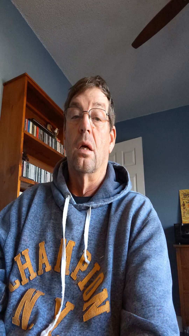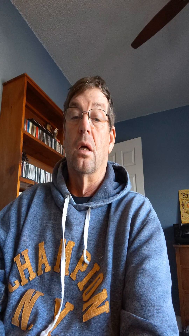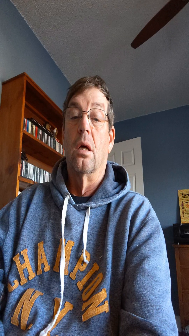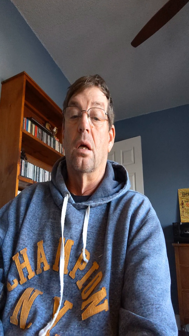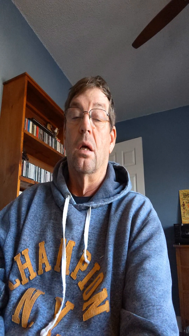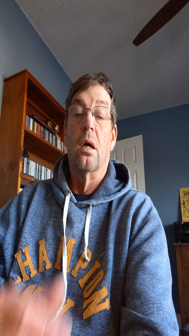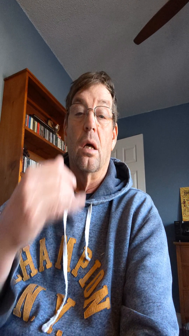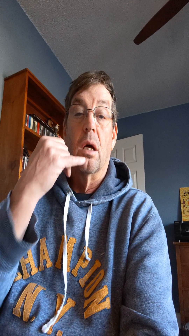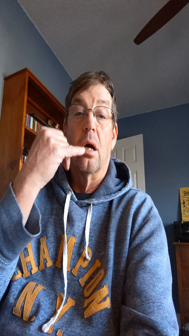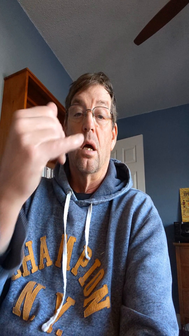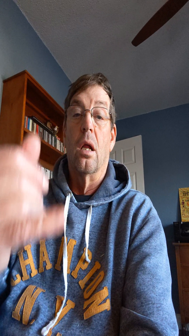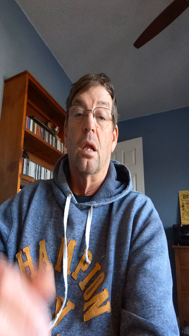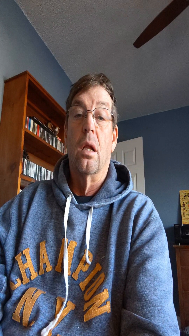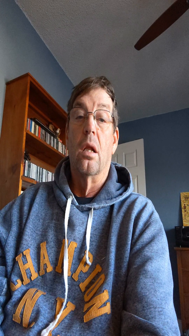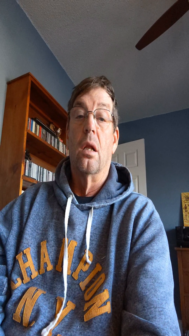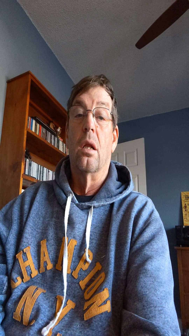call on the phone